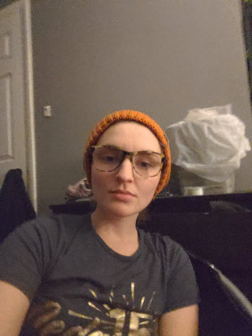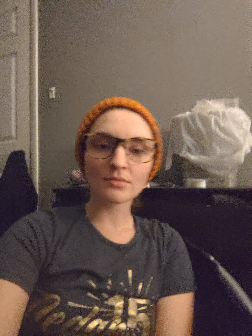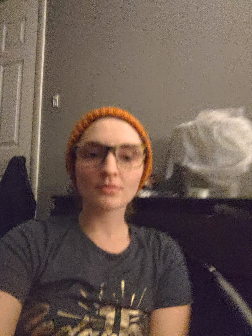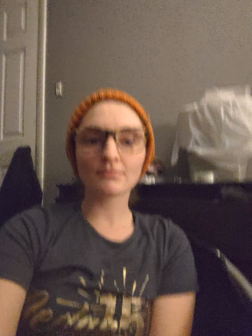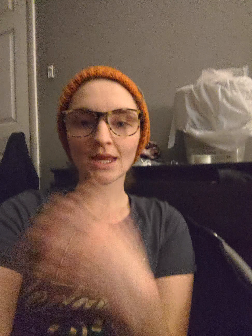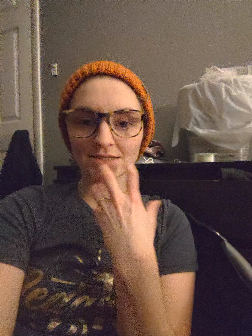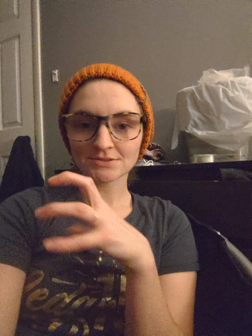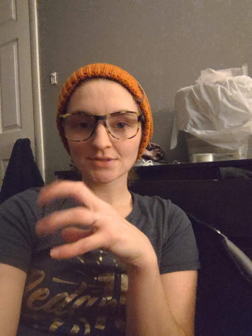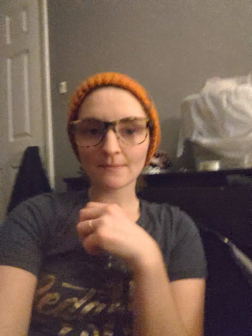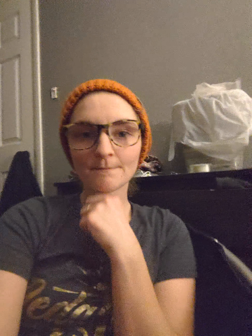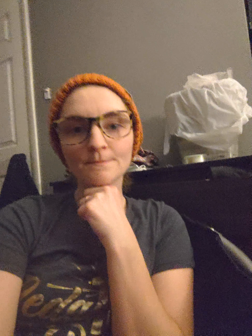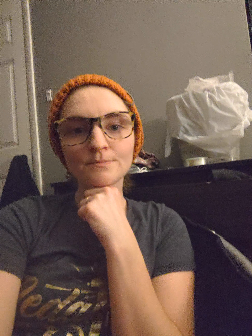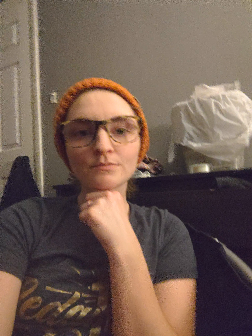hot